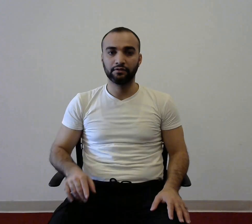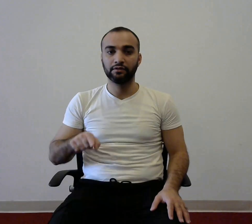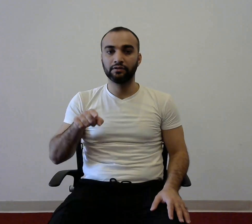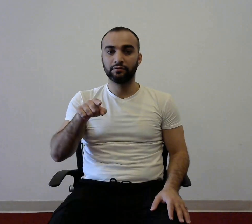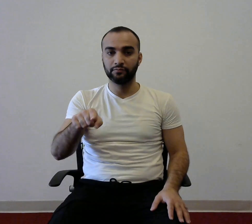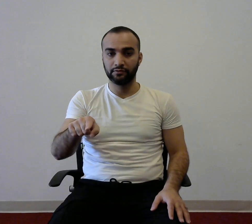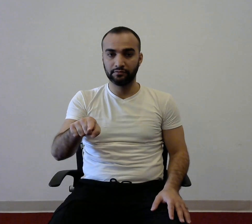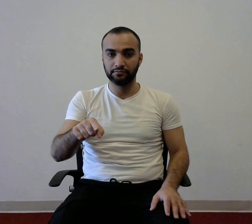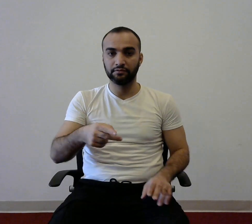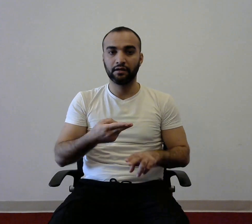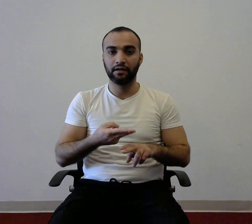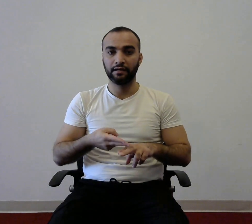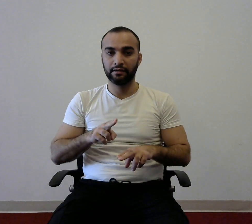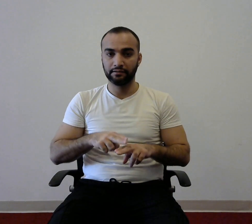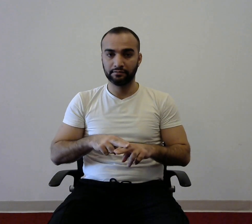bu